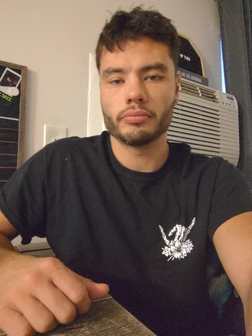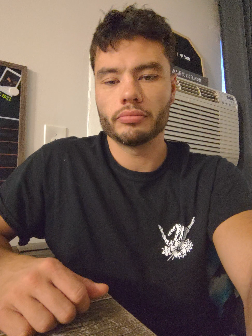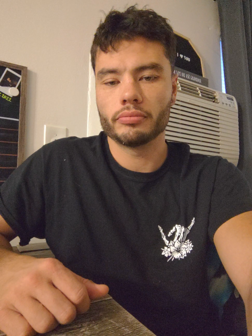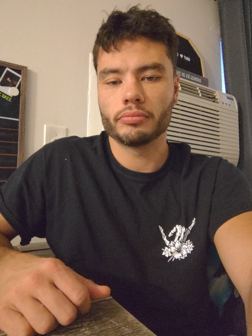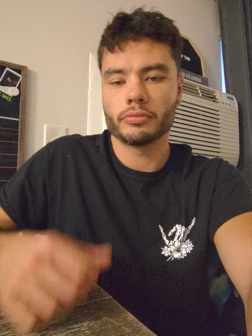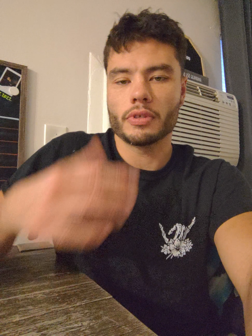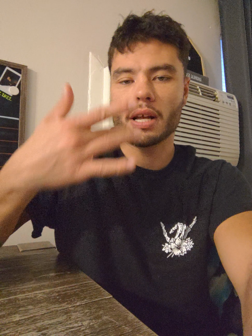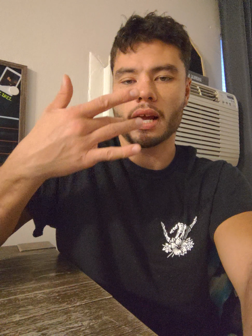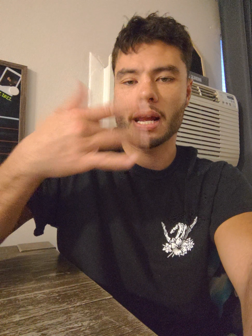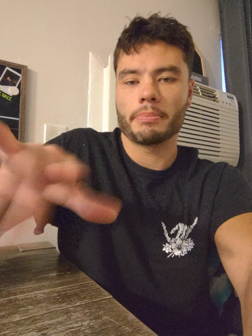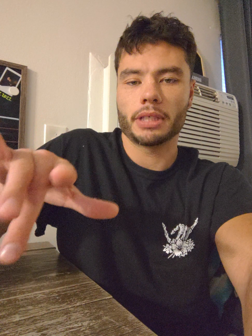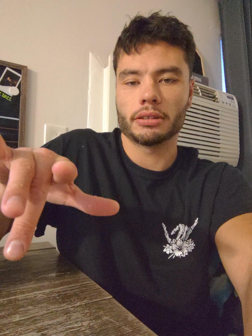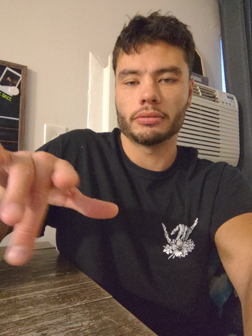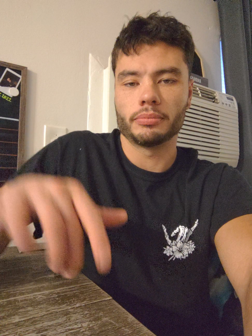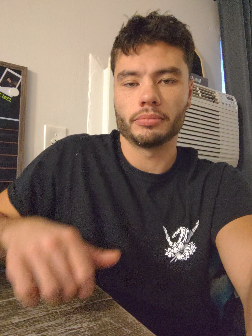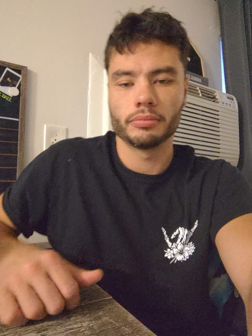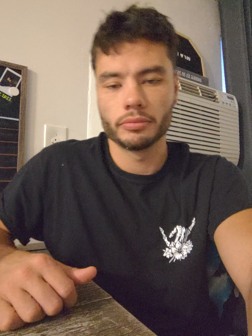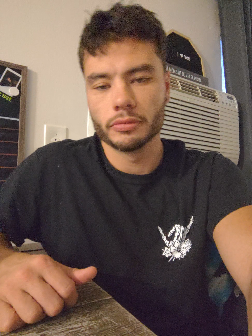empty